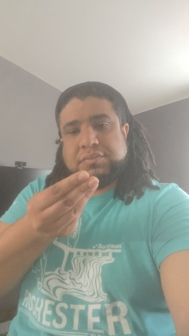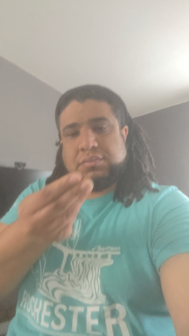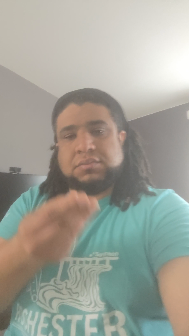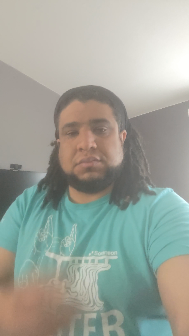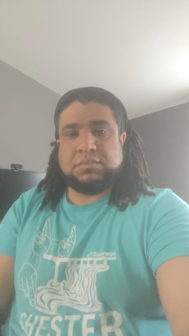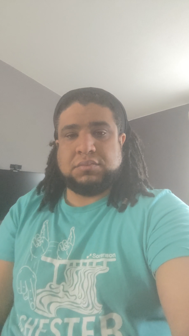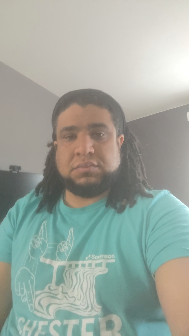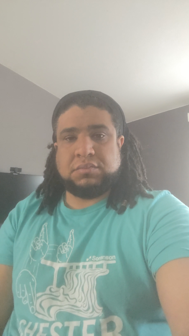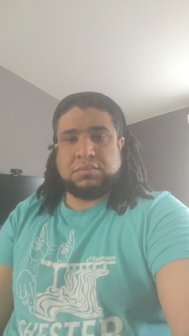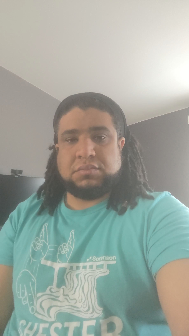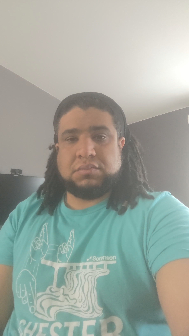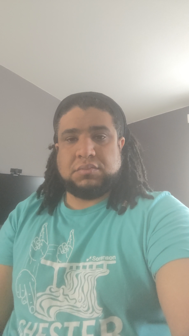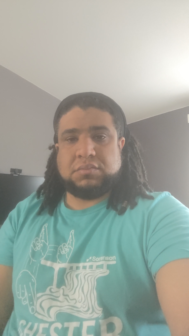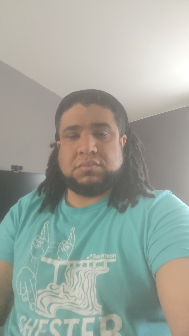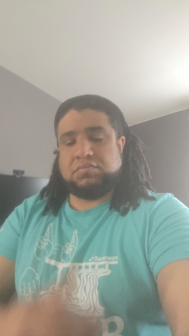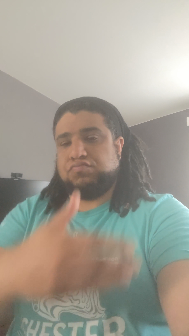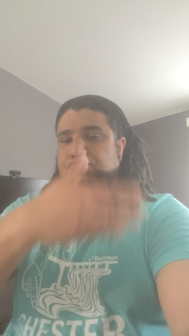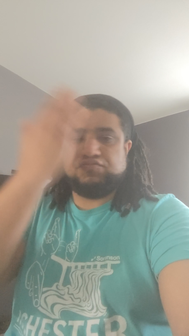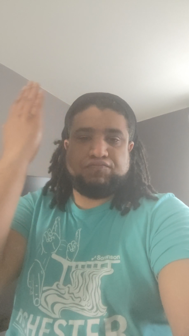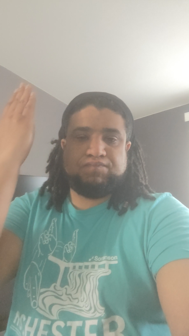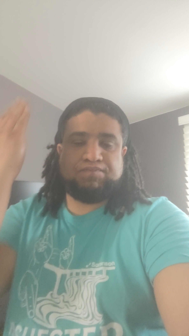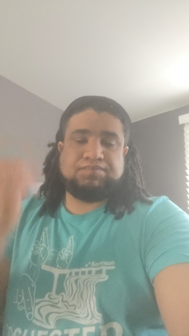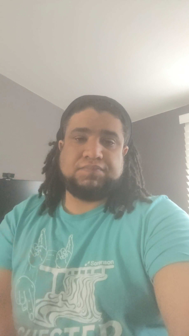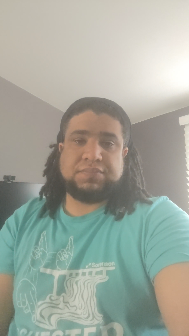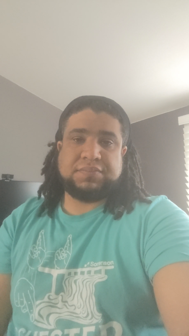all gone